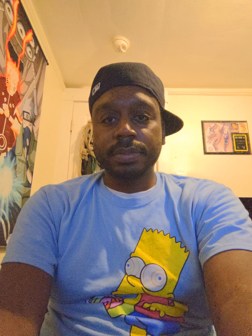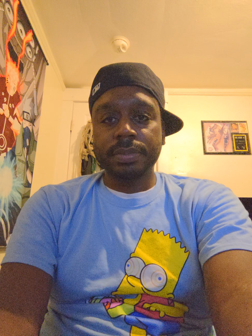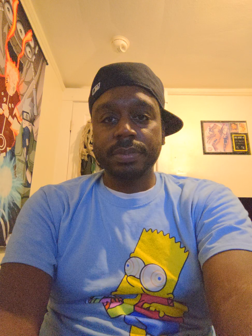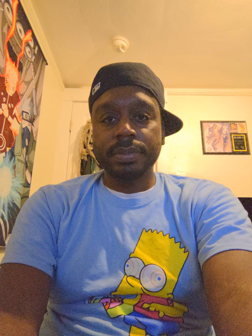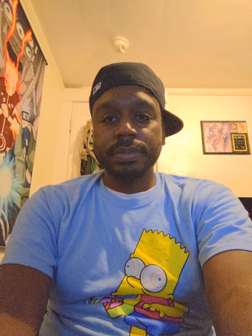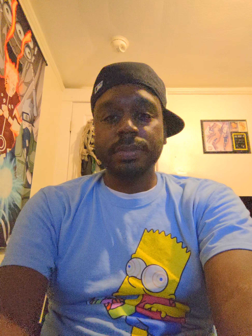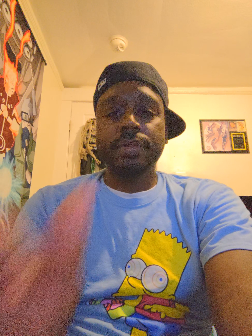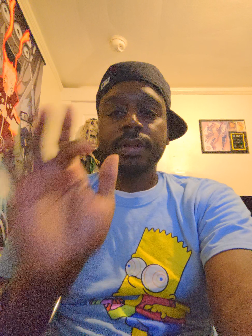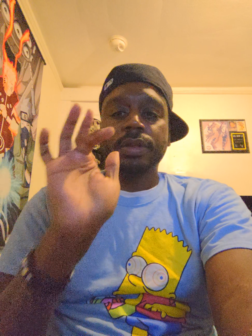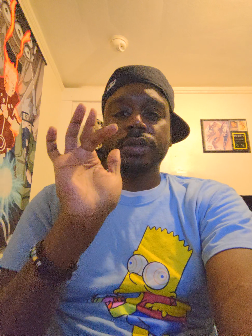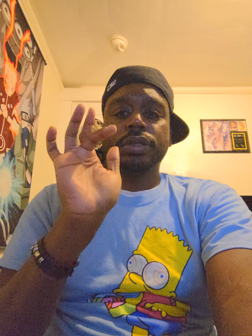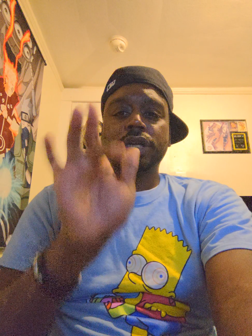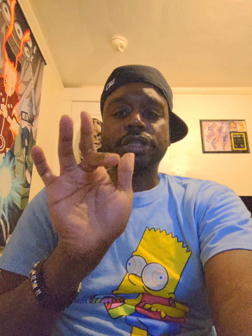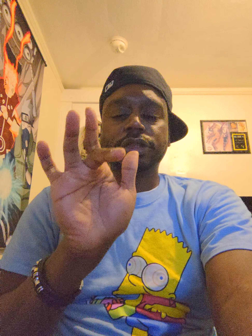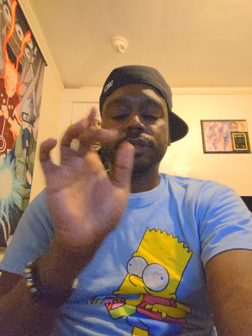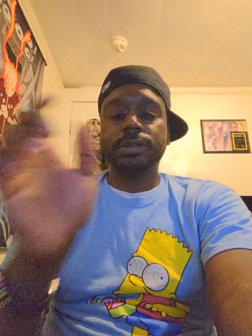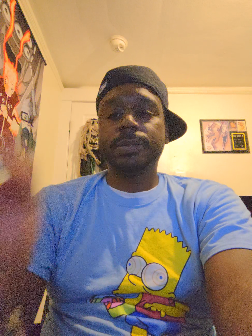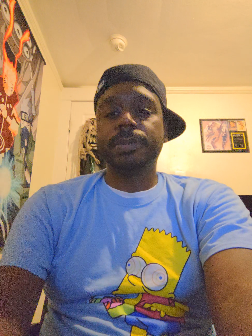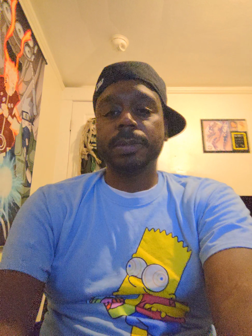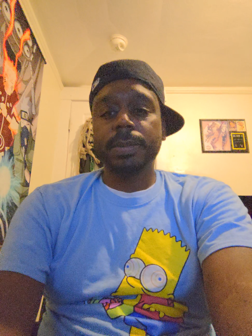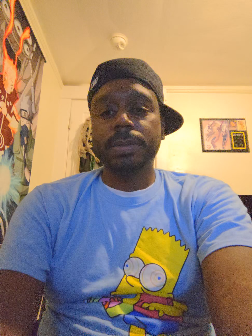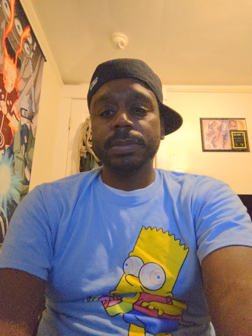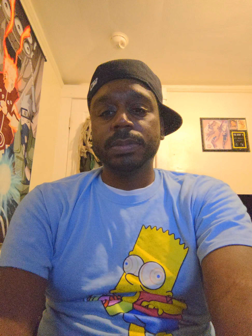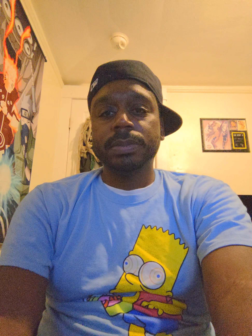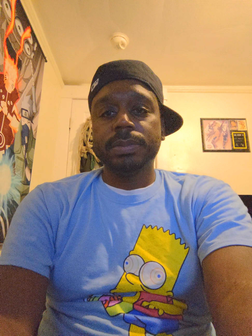touch